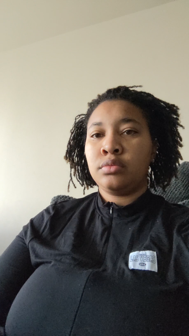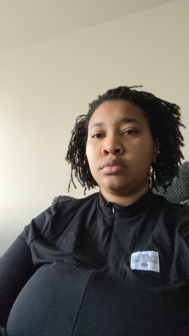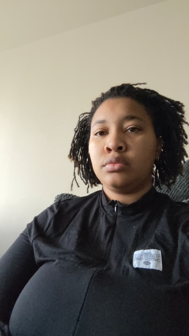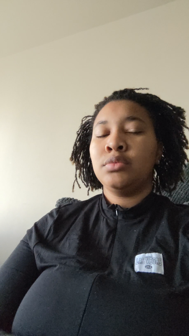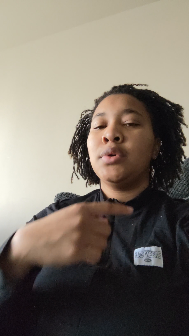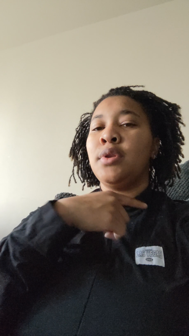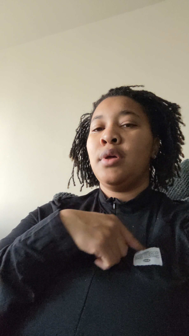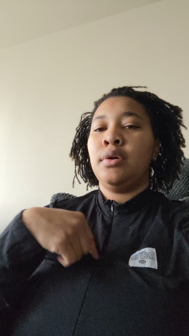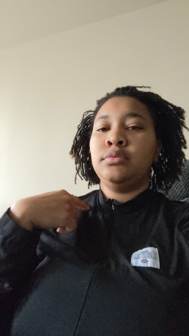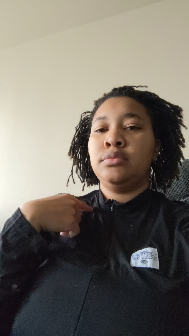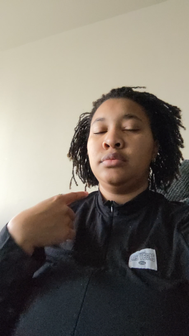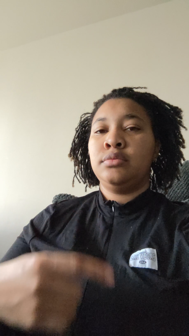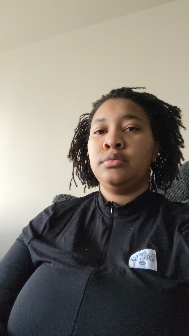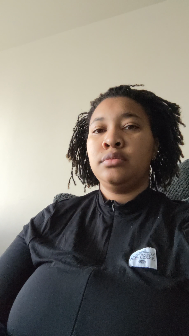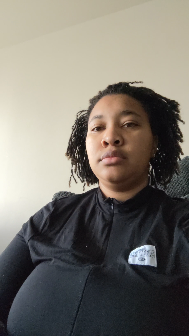necklace